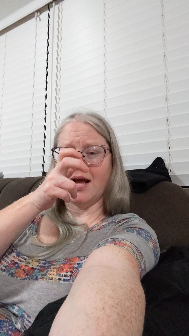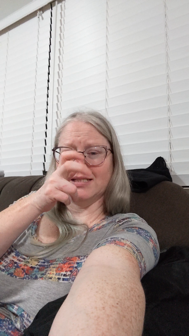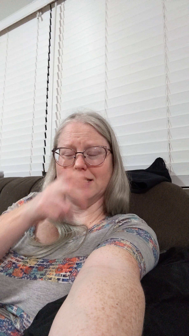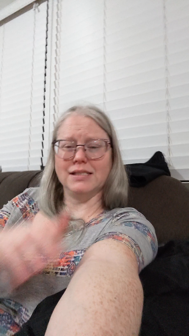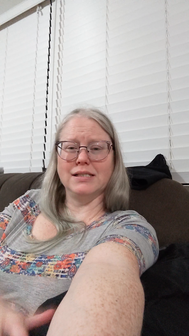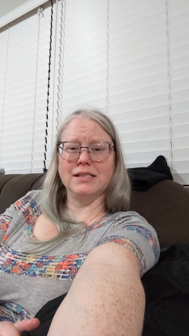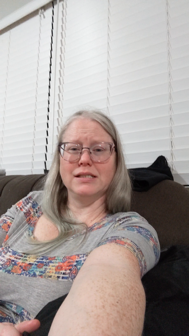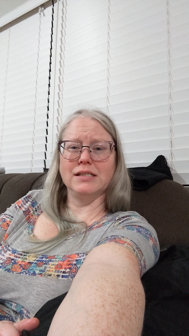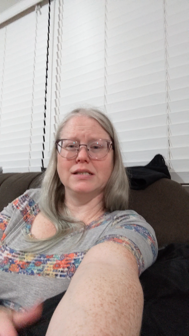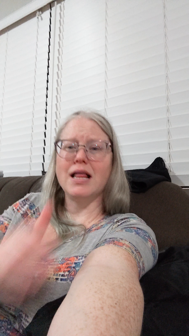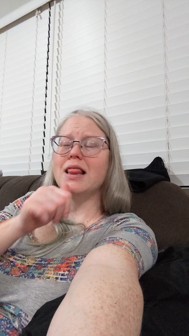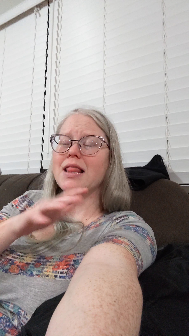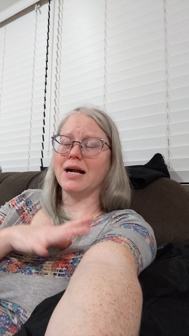lady